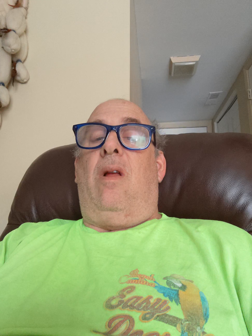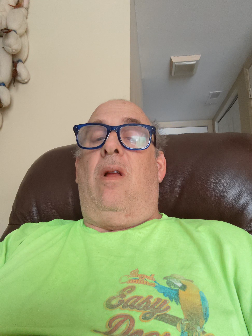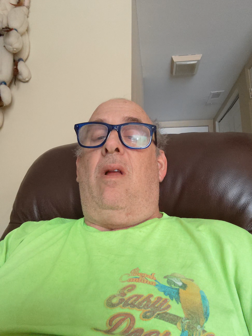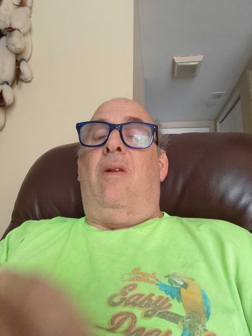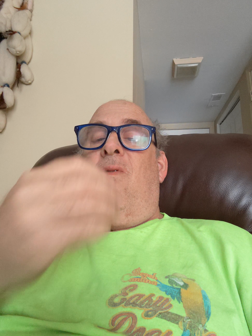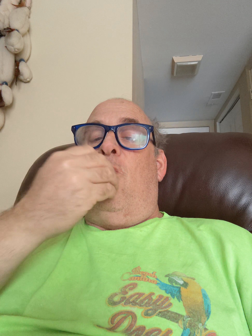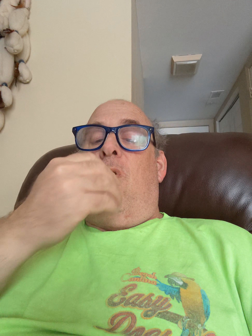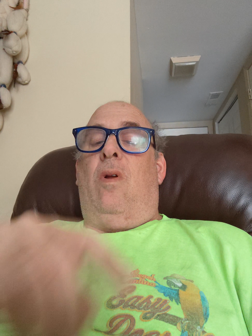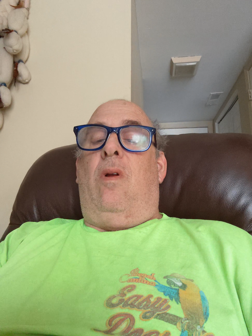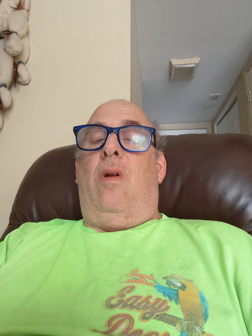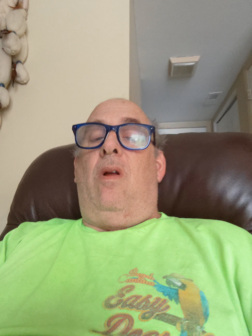food